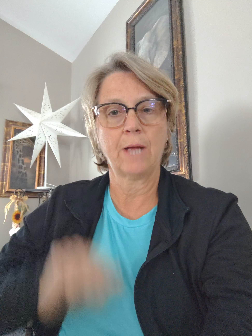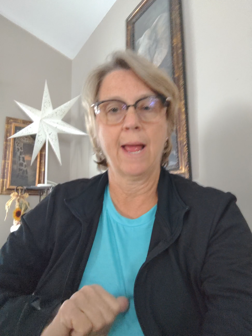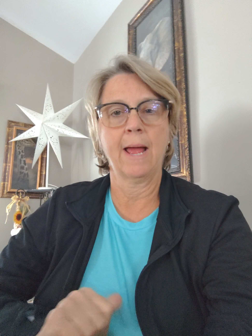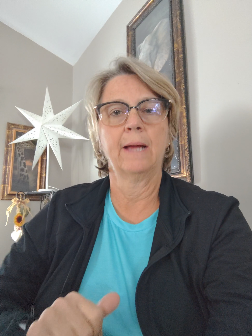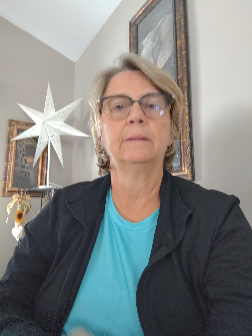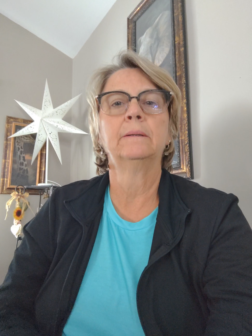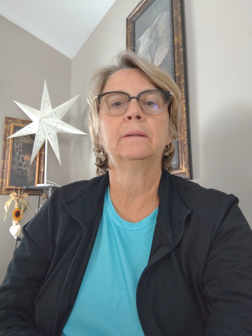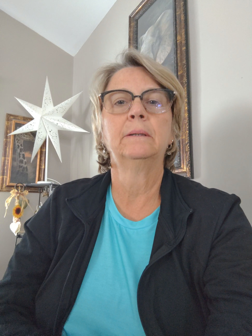jacket